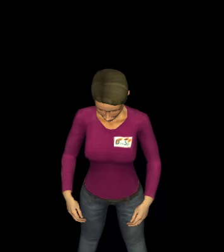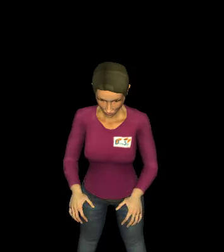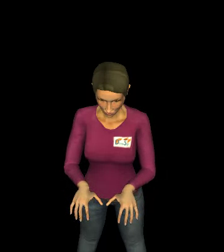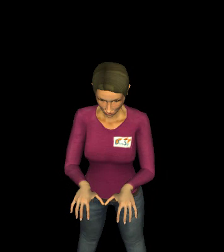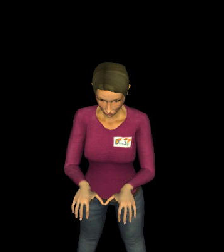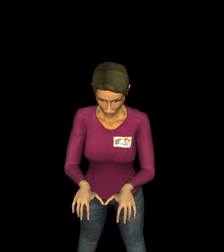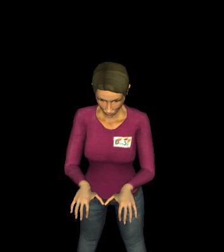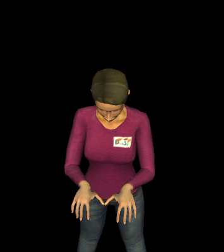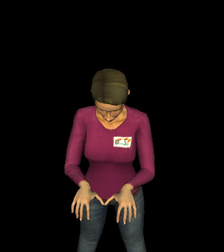يكتب على الآلة الكاتبة